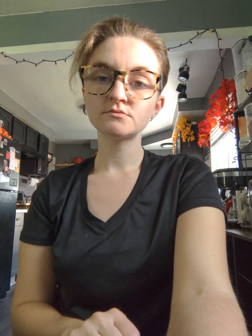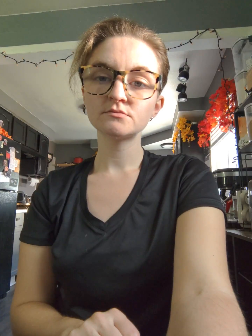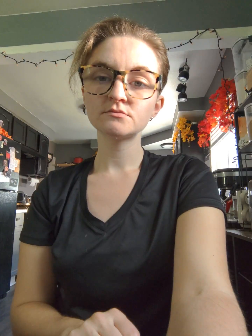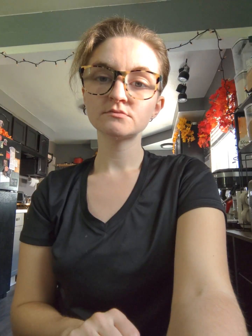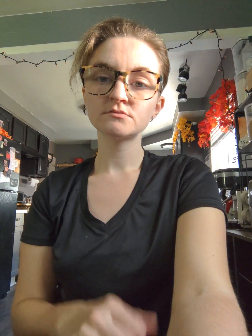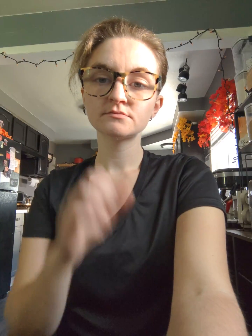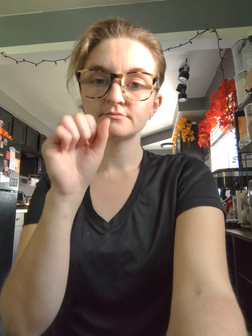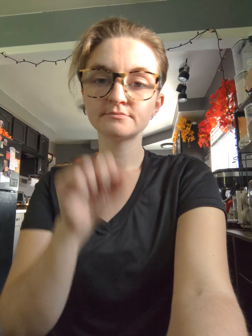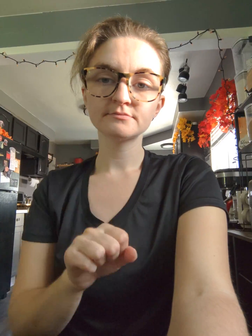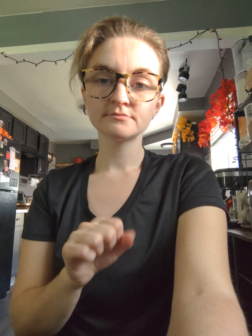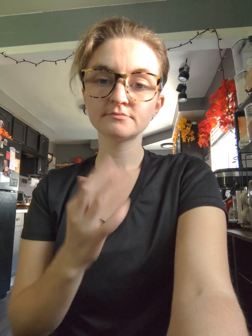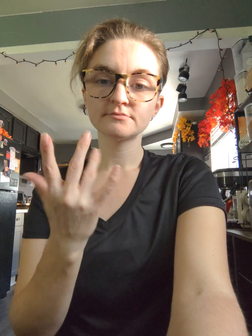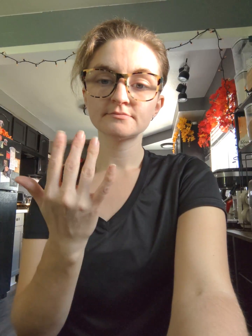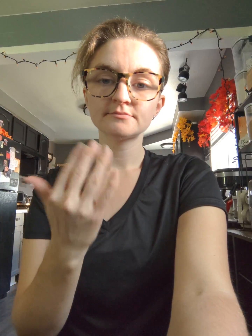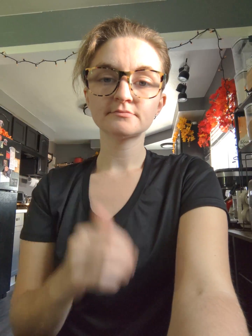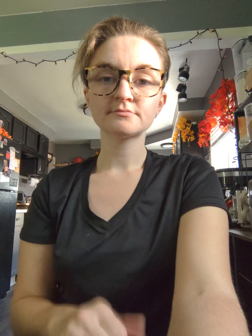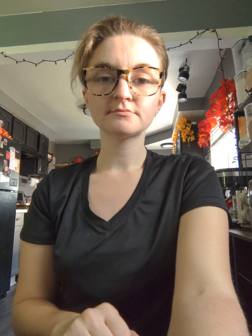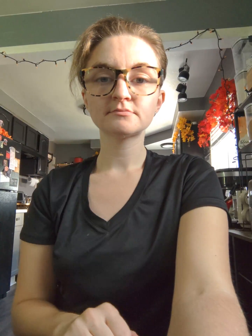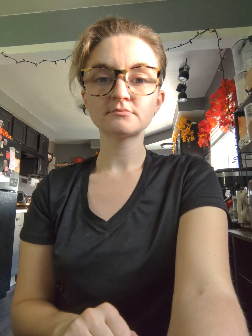gloves